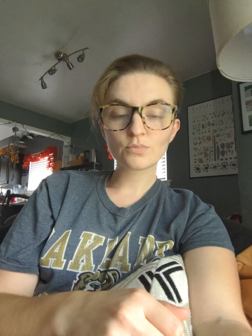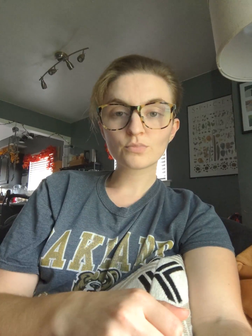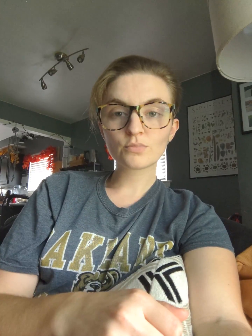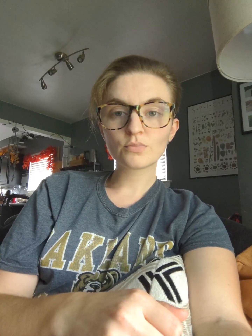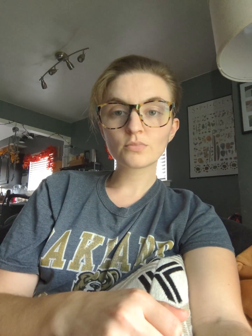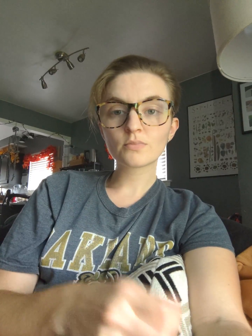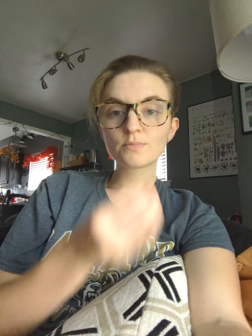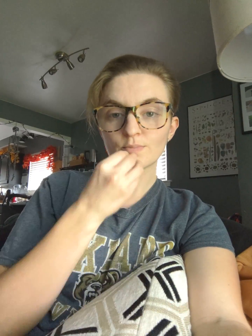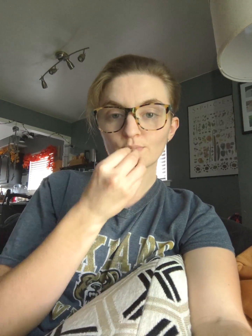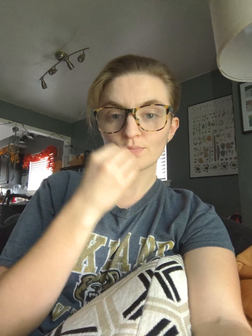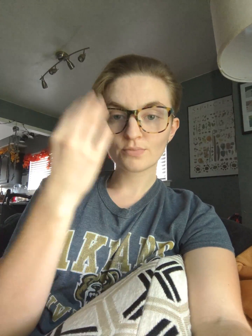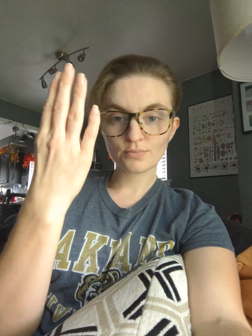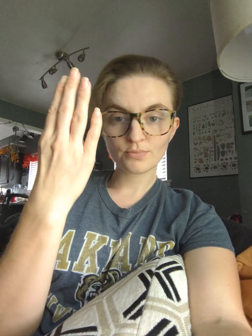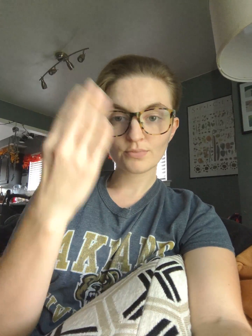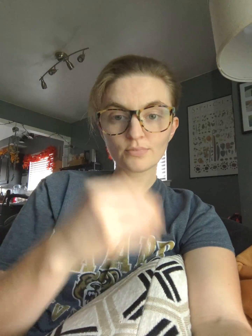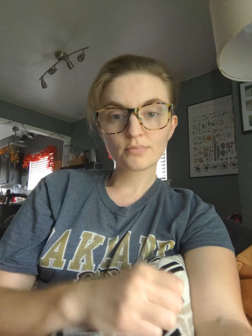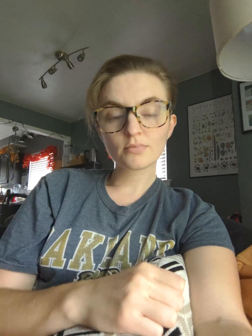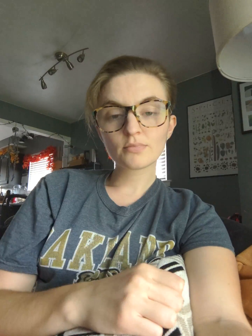breakfast